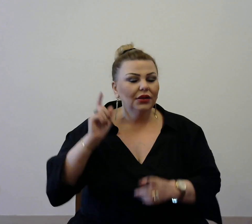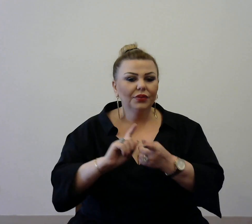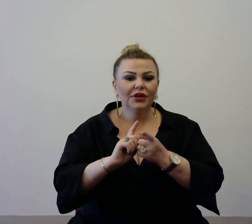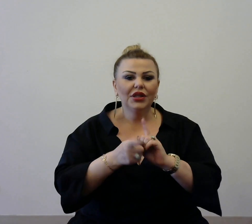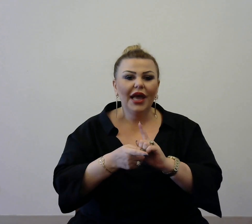dəyişmək